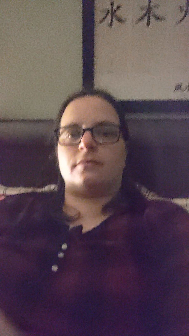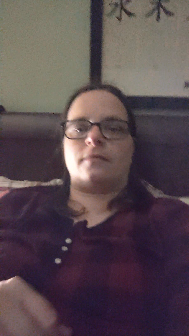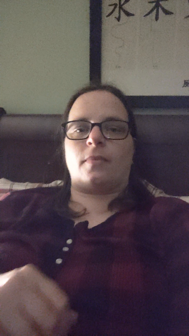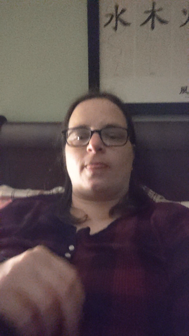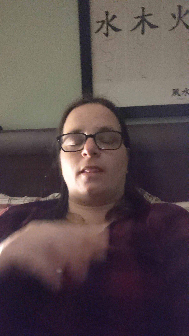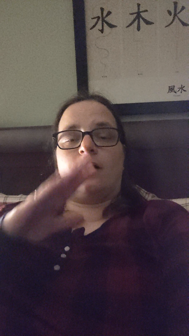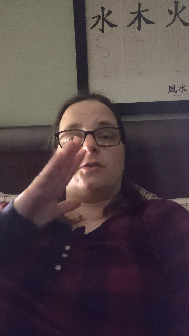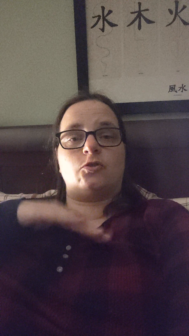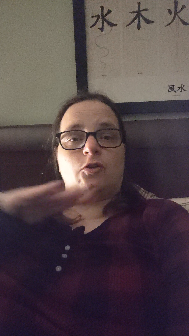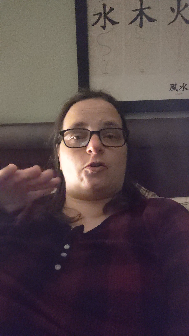children